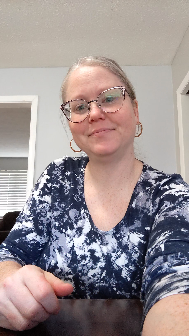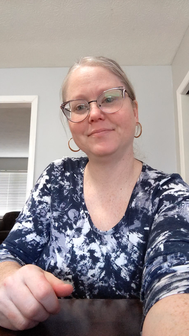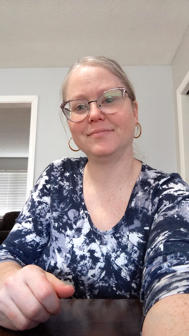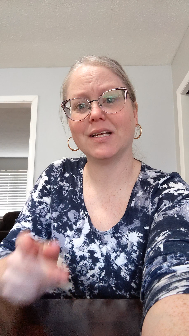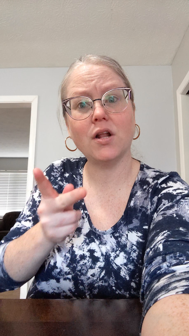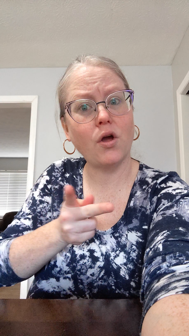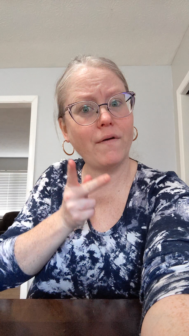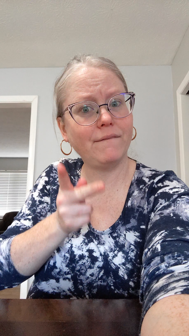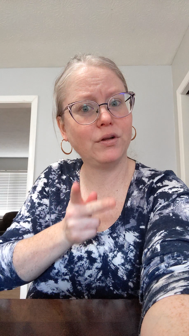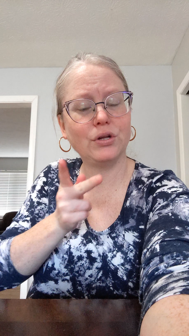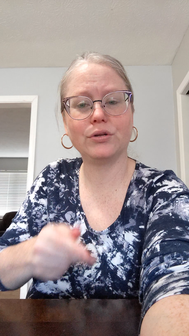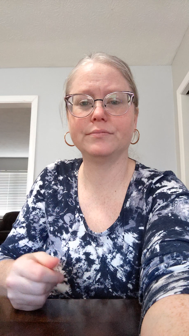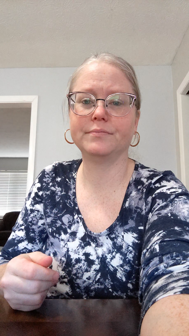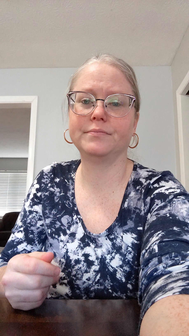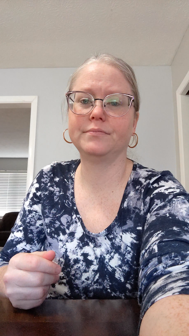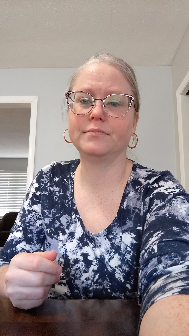careful